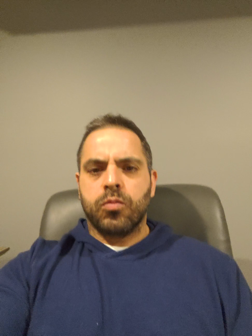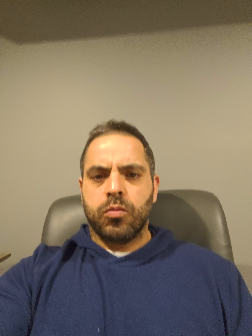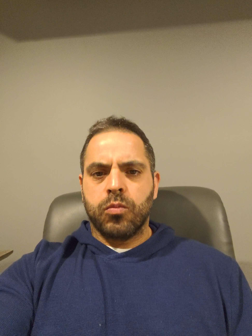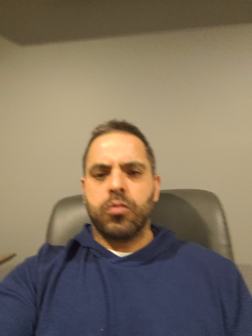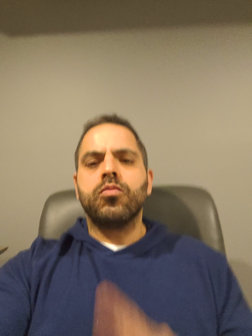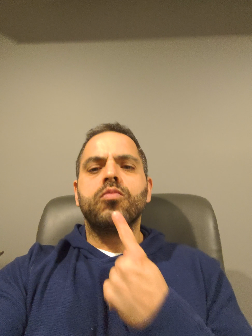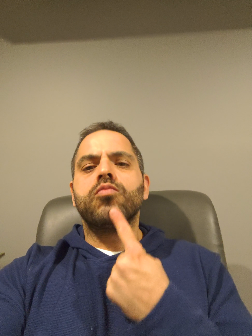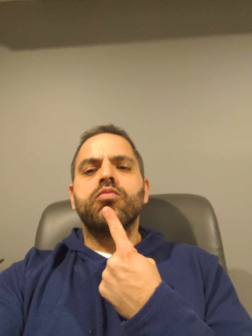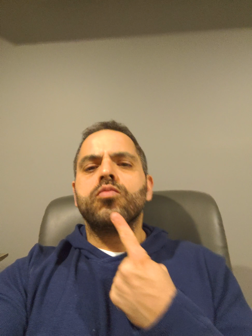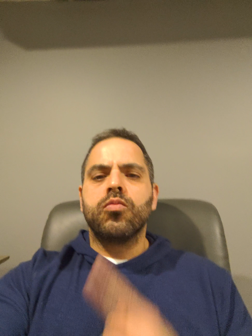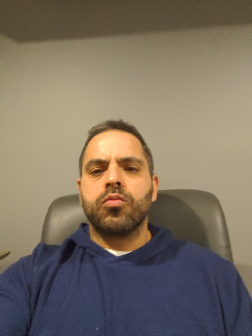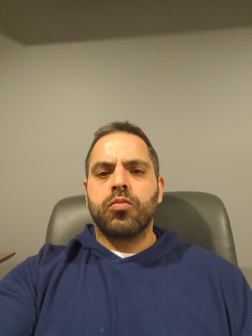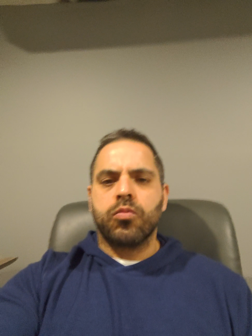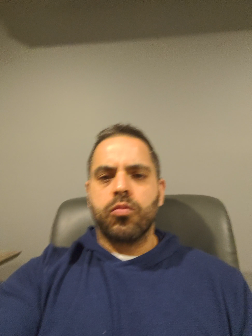chin